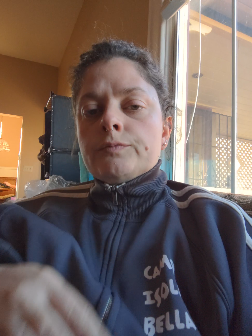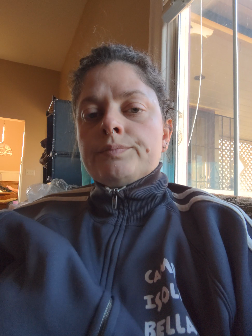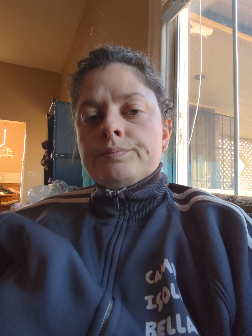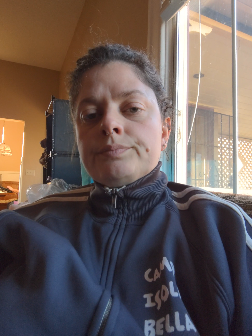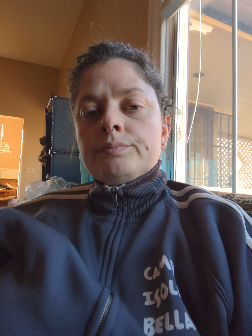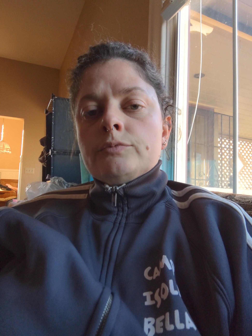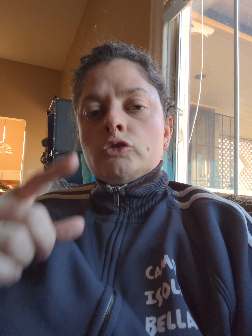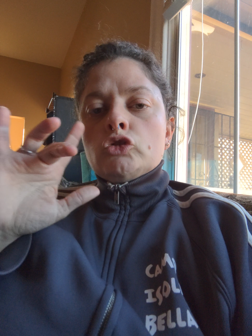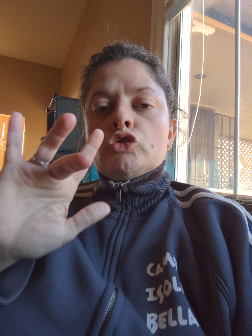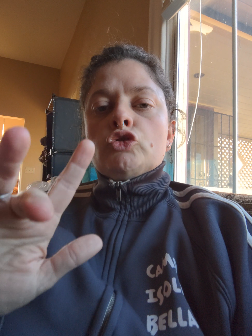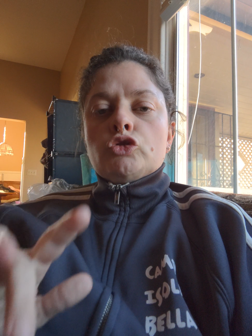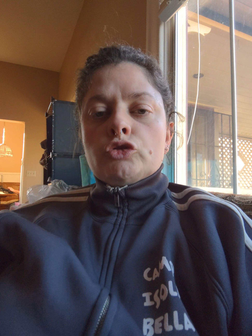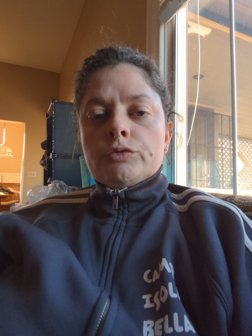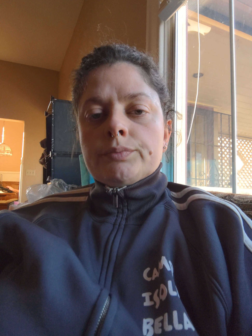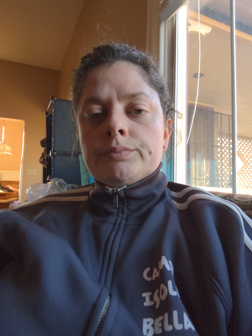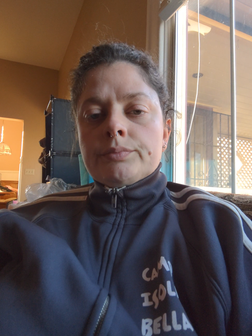touch